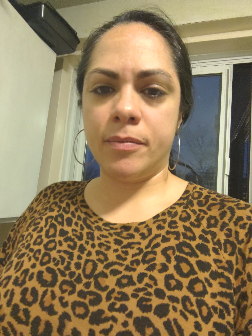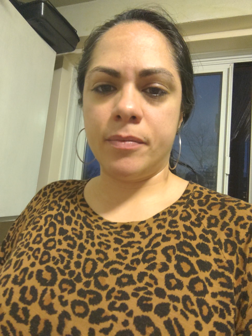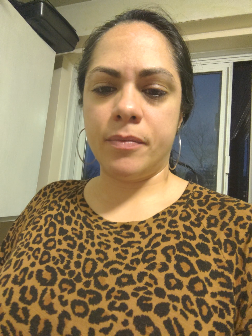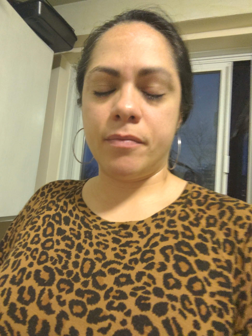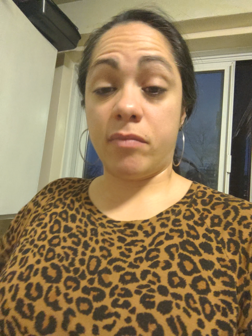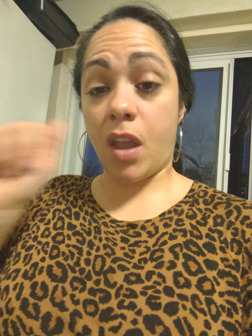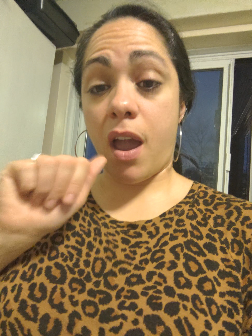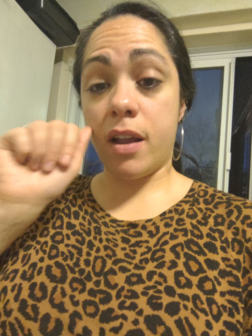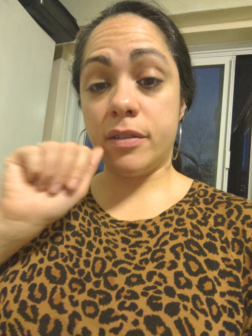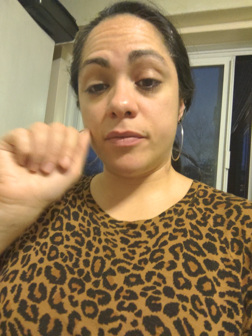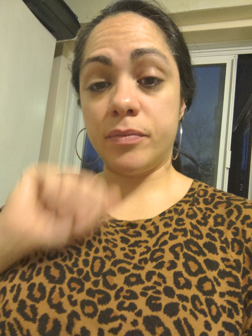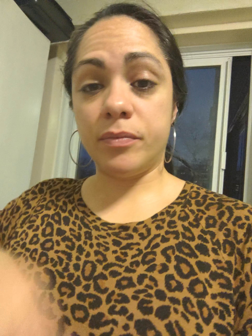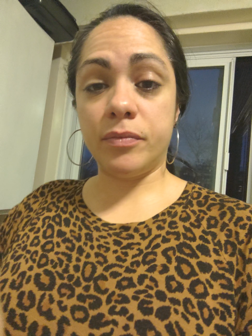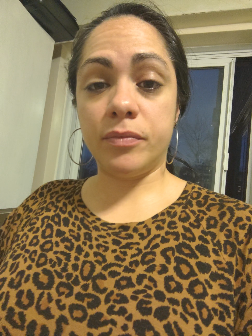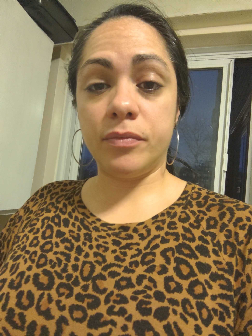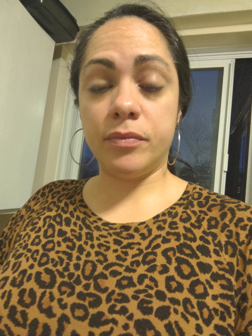aunt